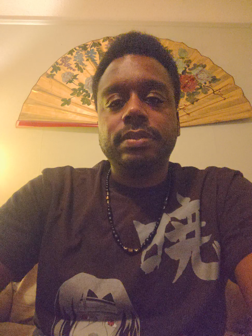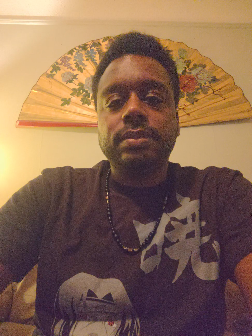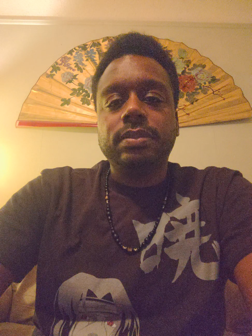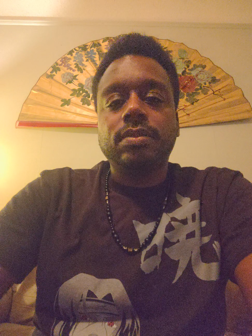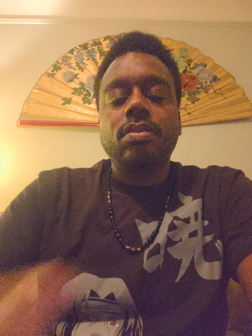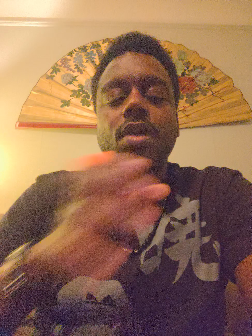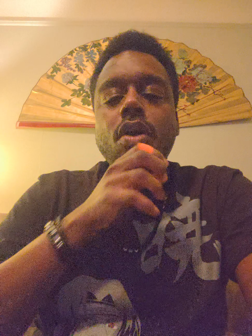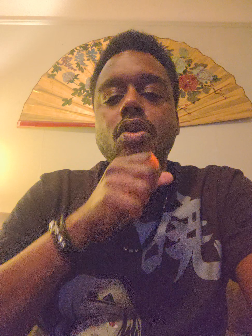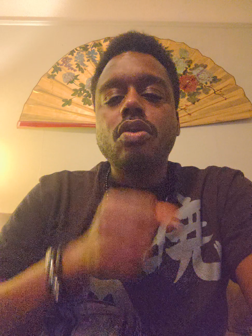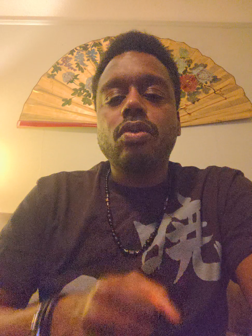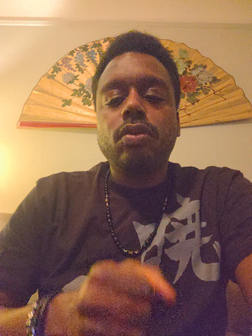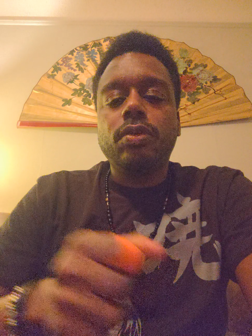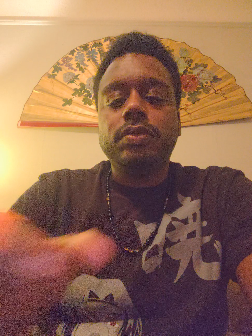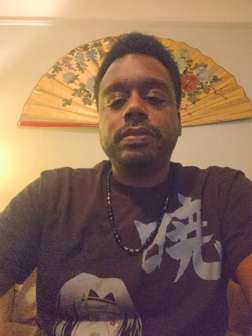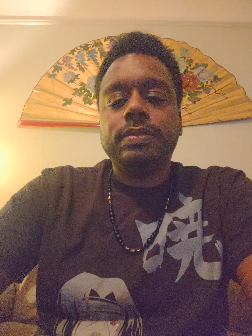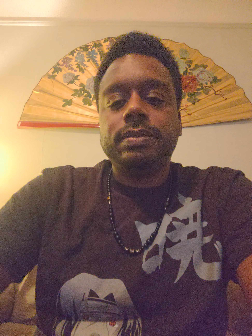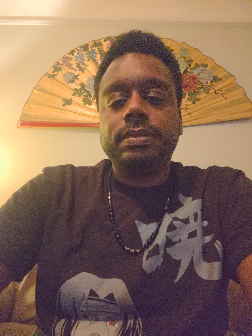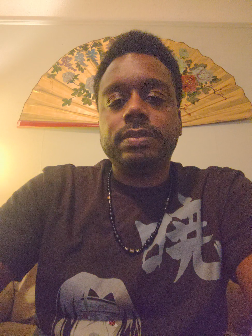old